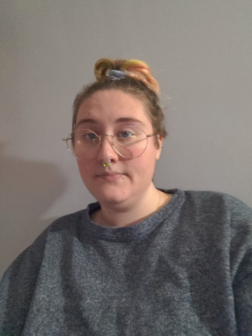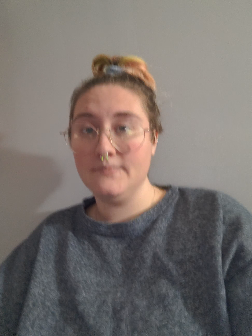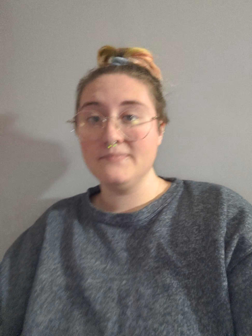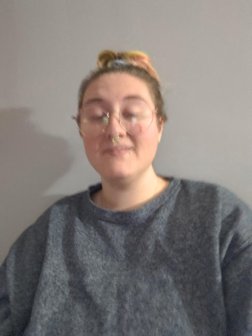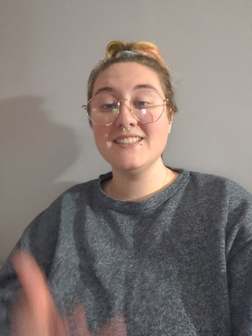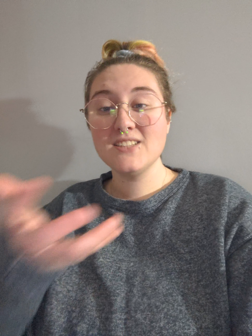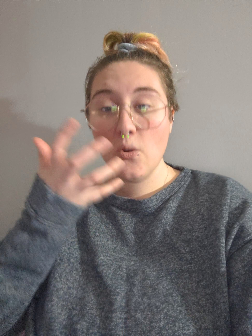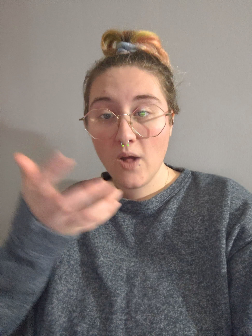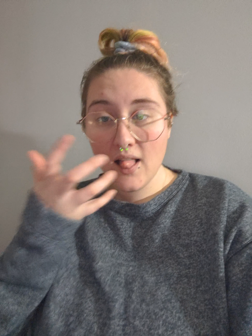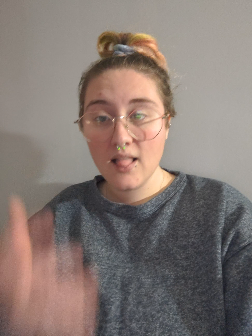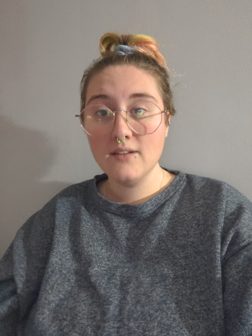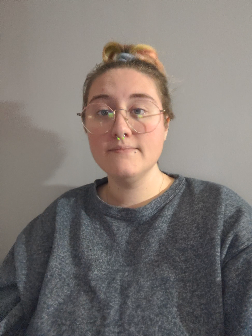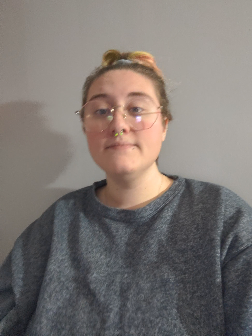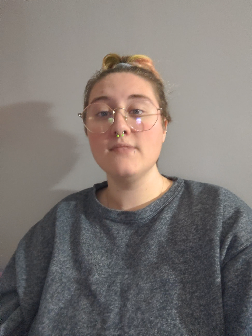cereal